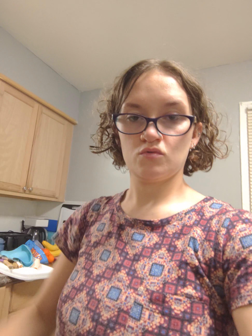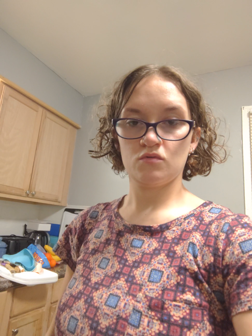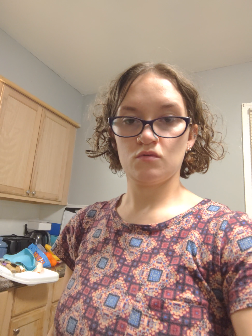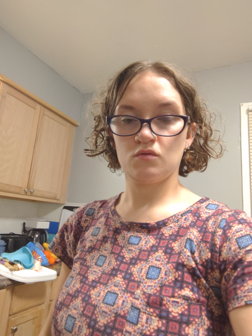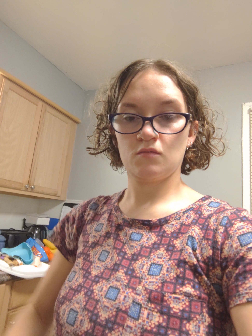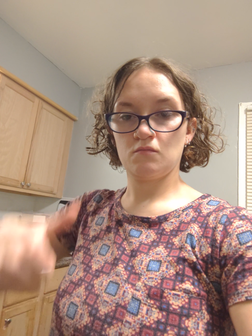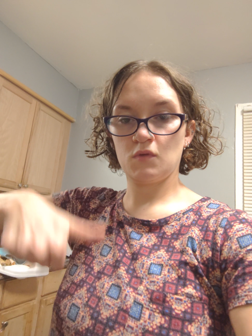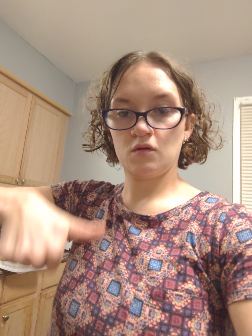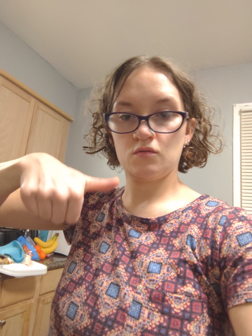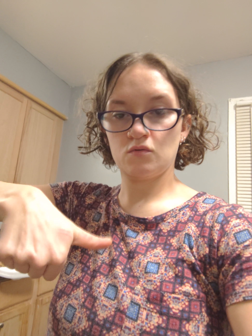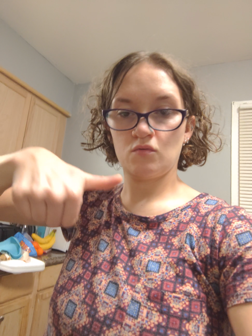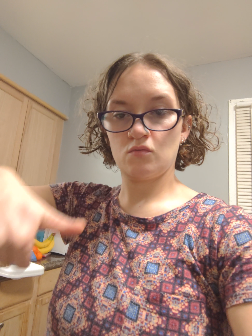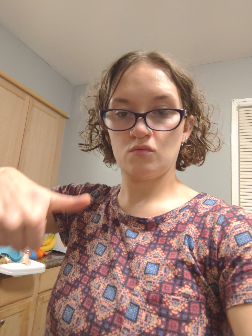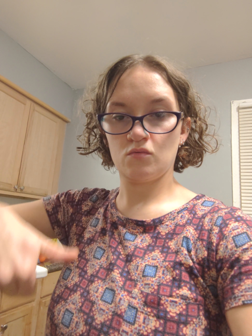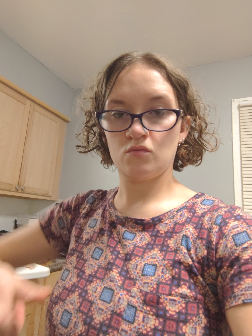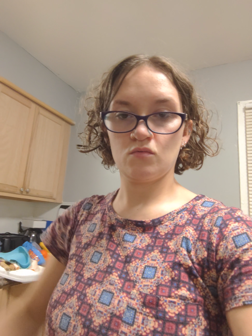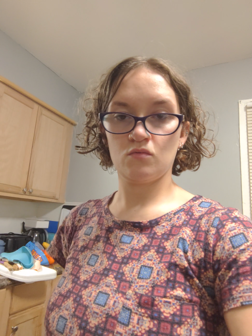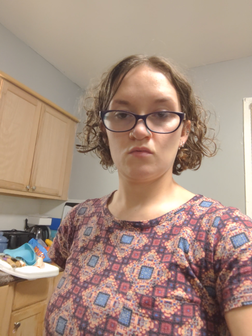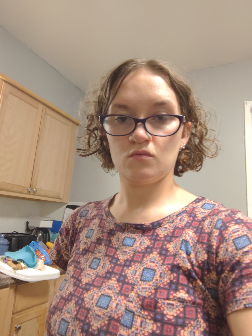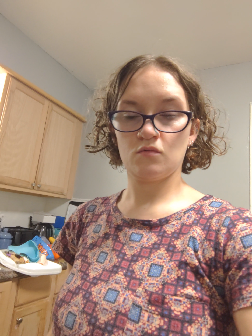puzzle